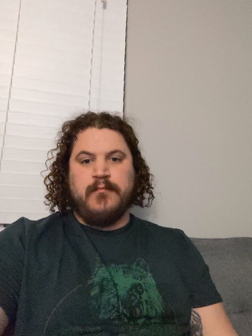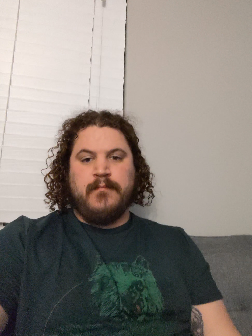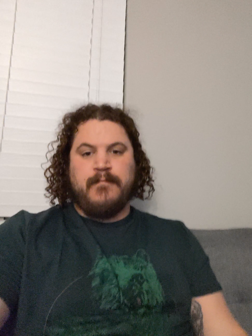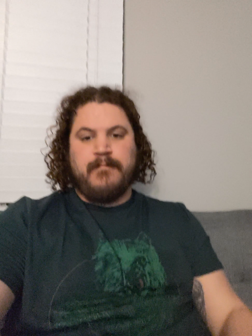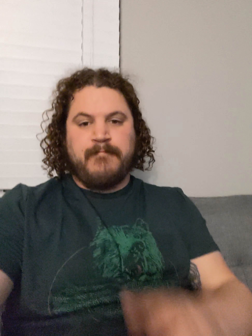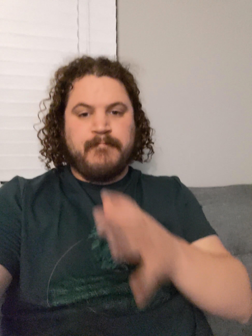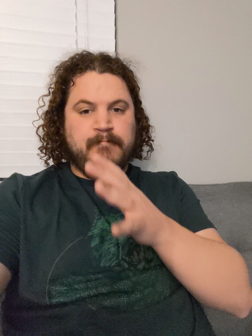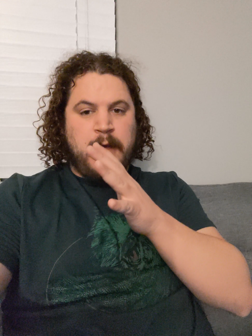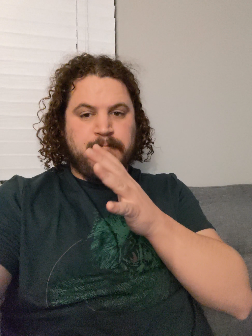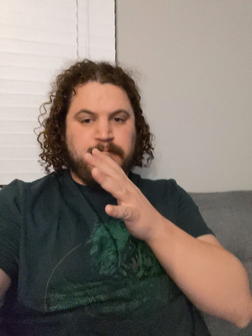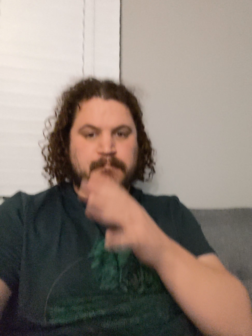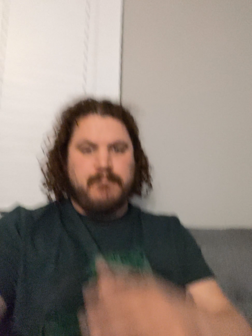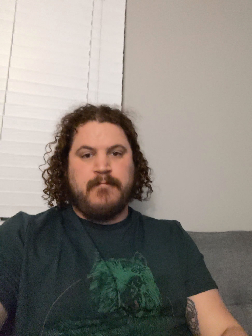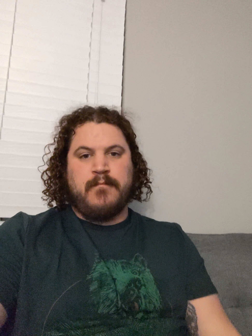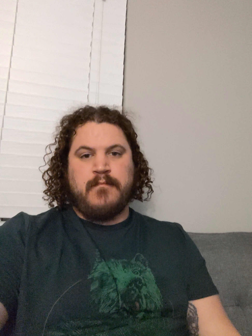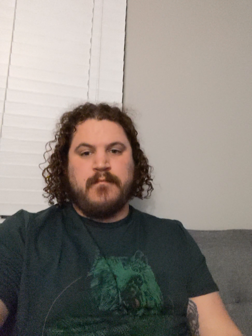mom